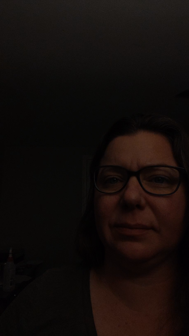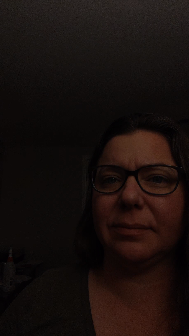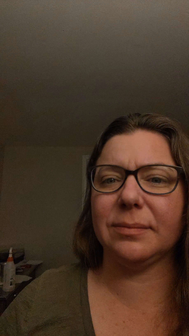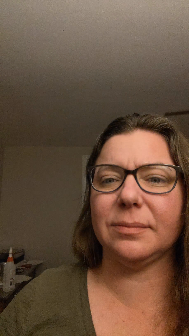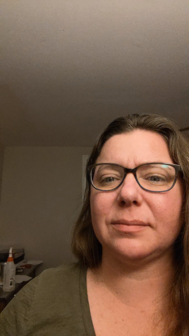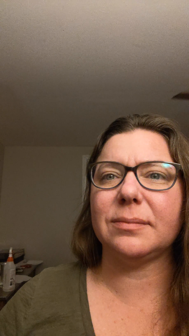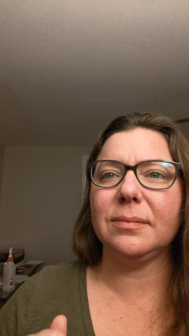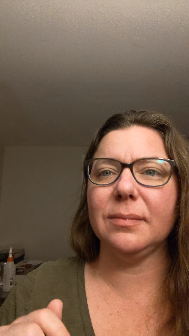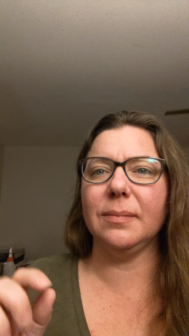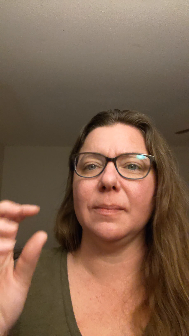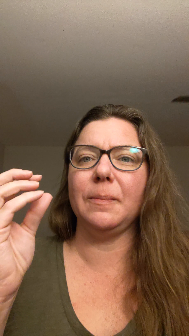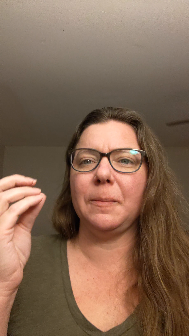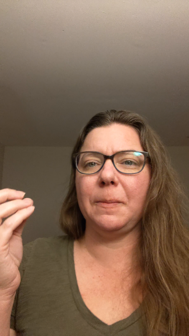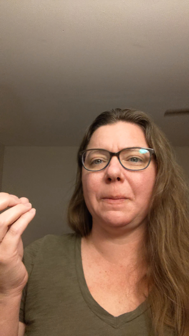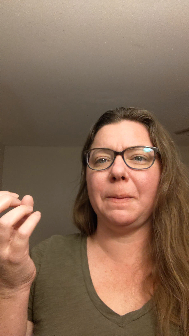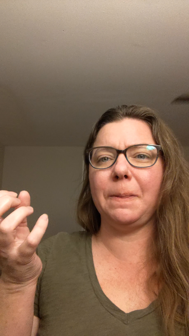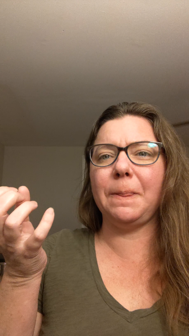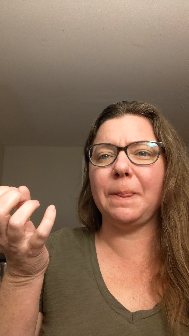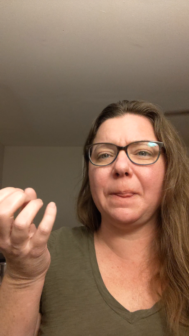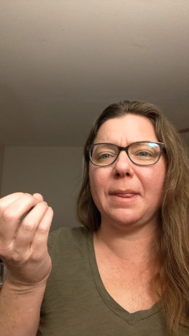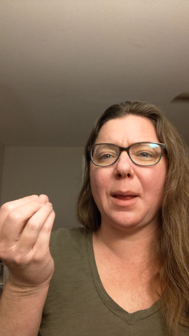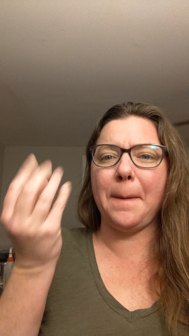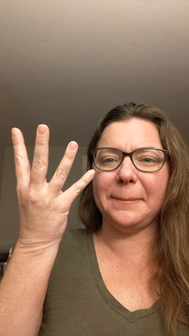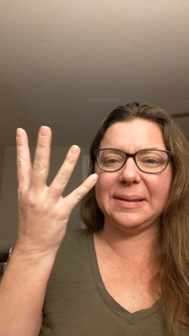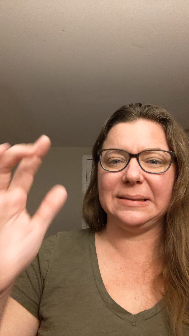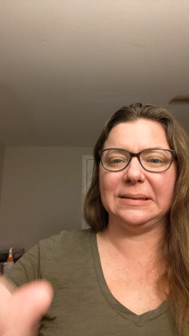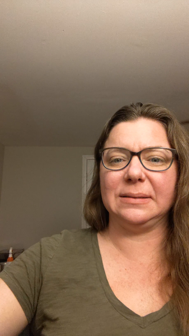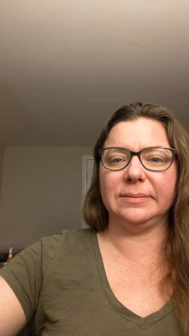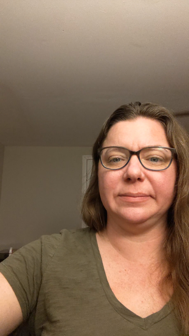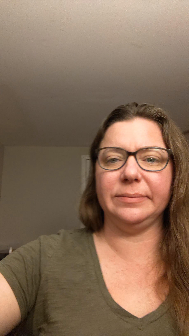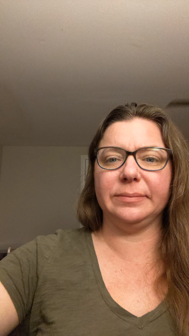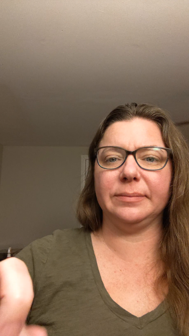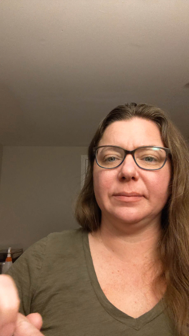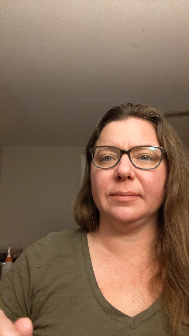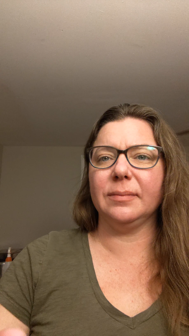plants